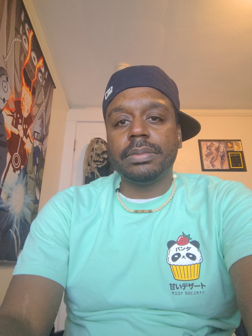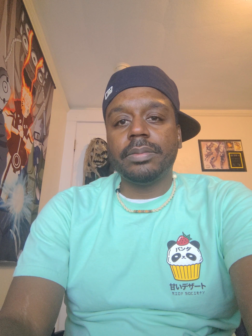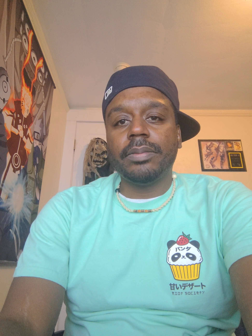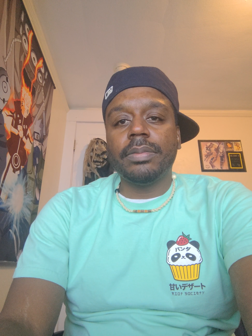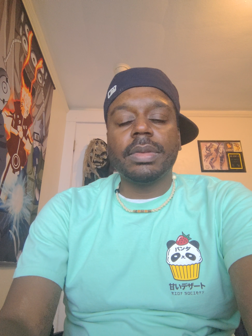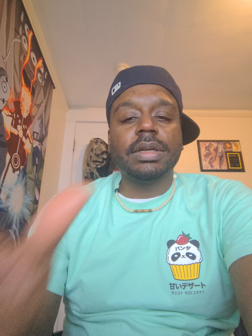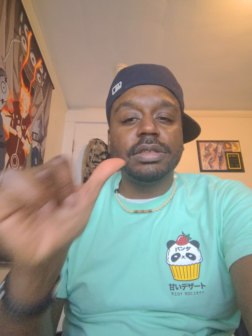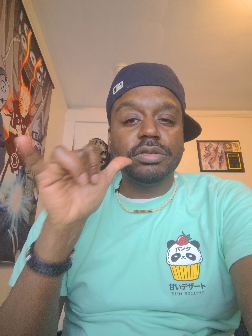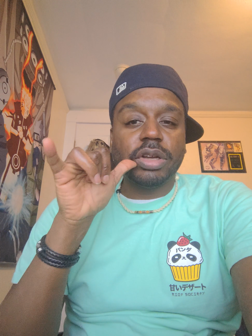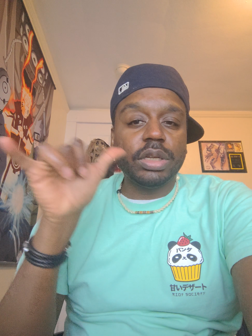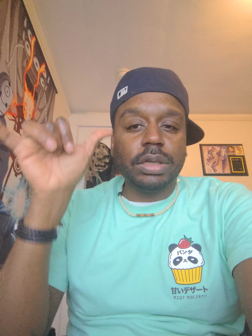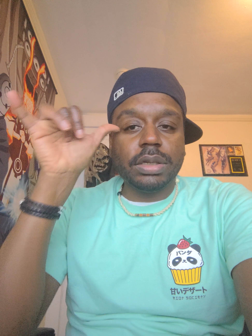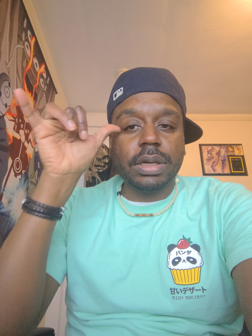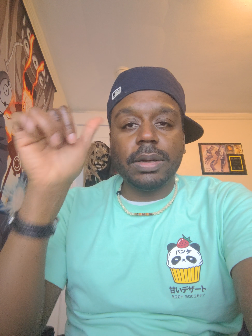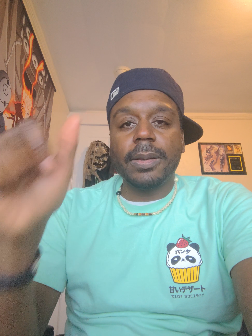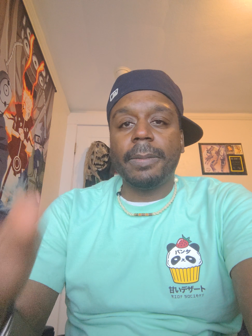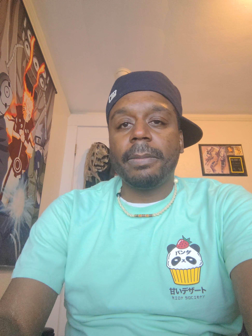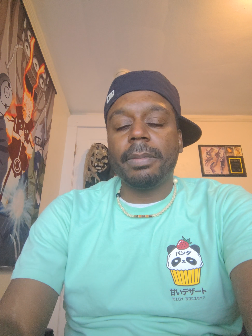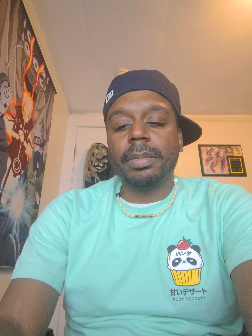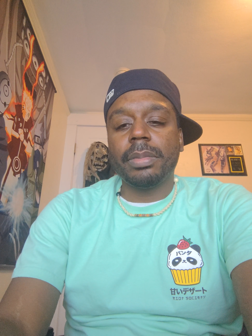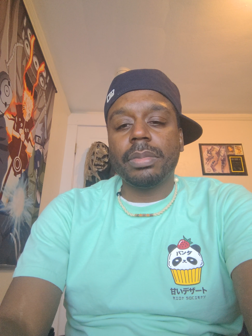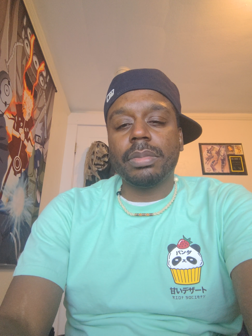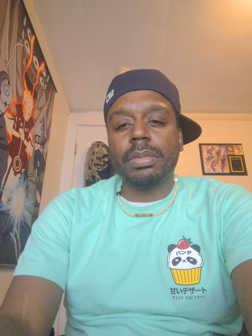yesterday